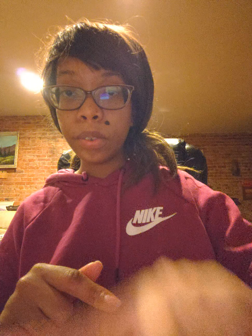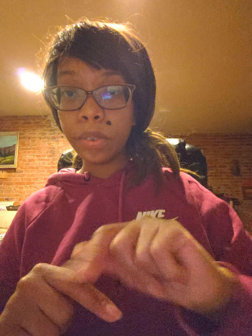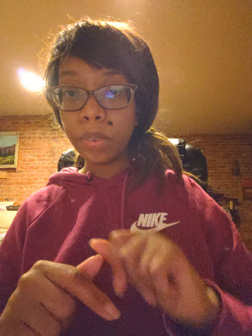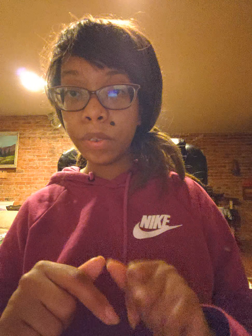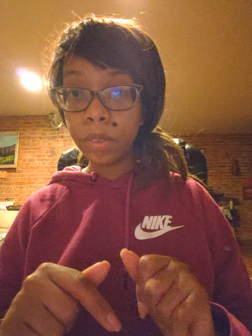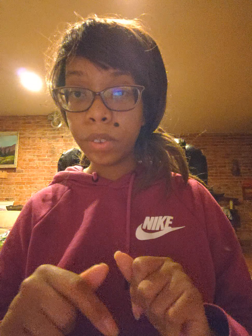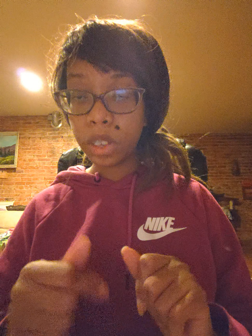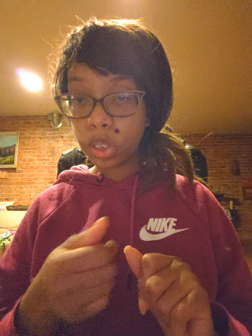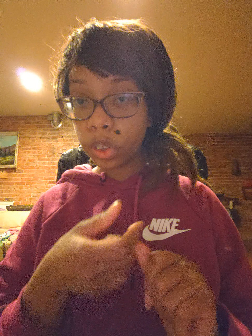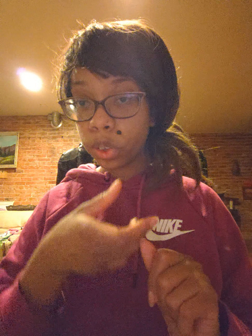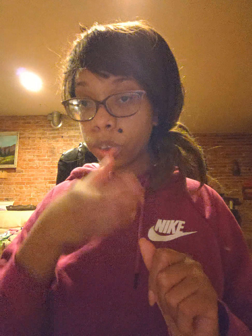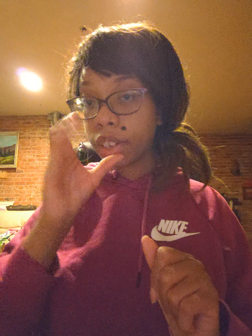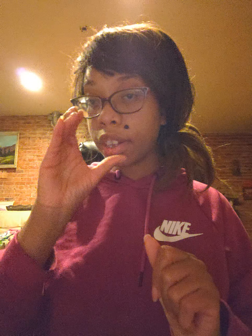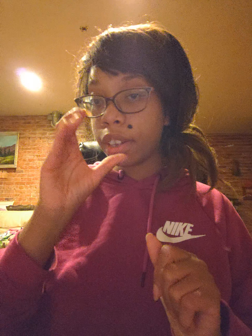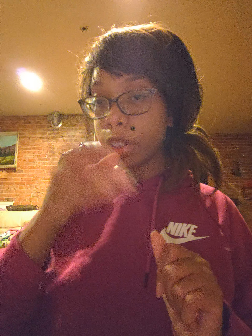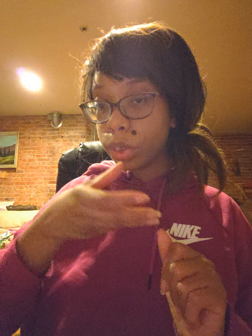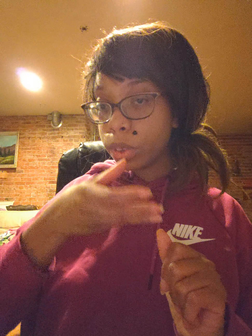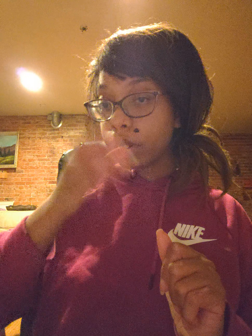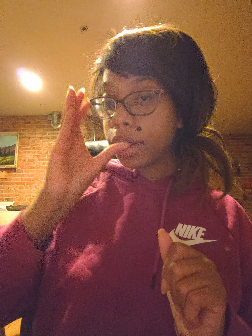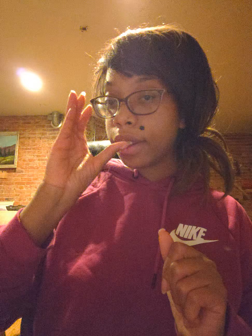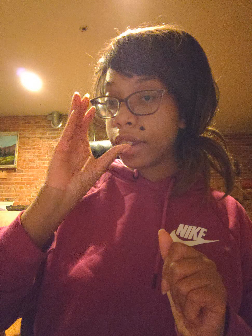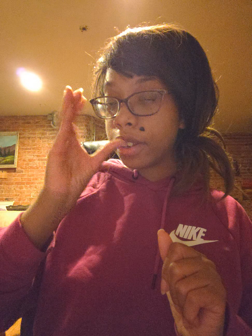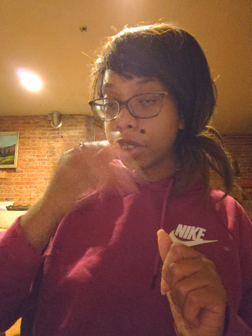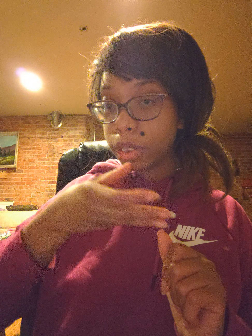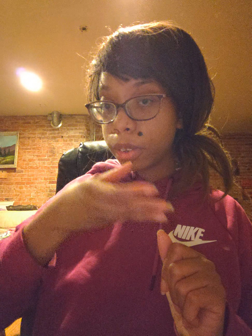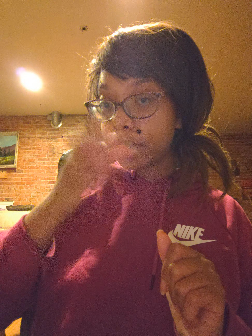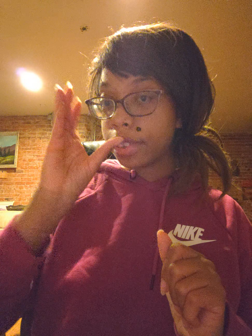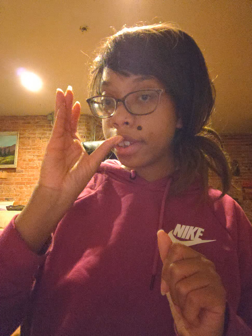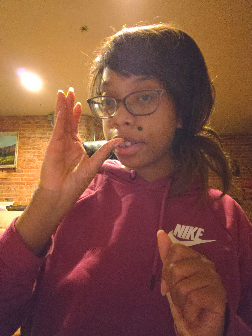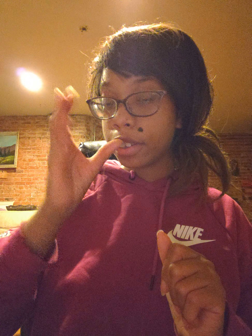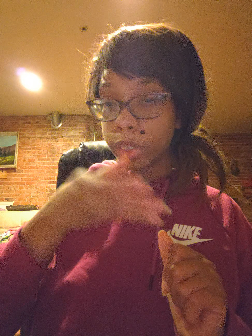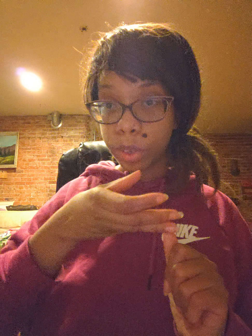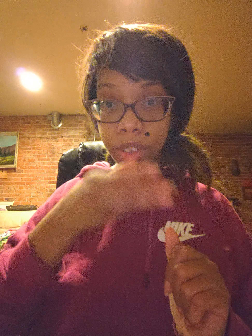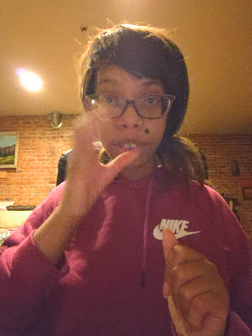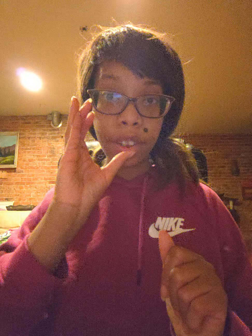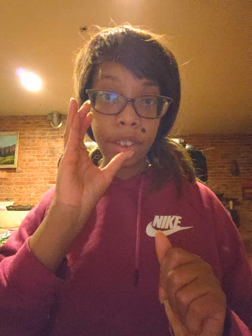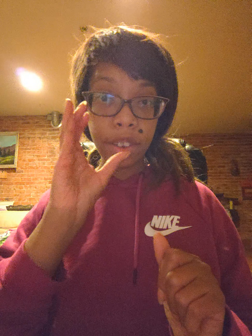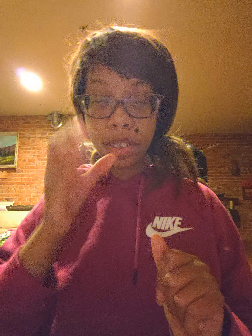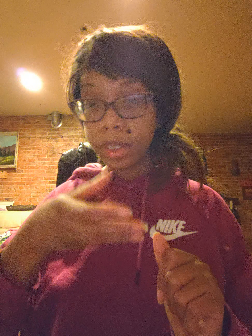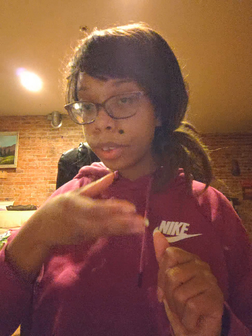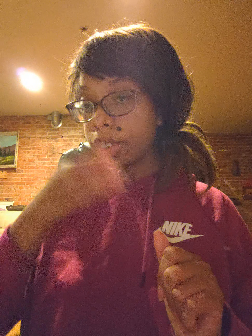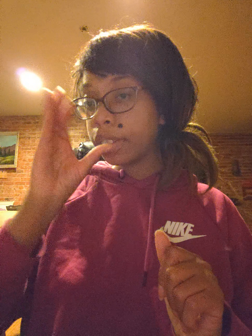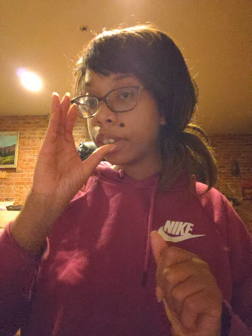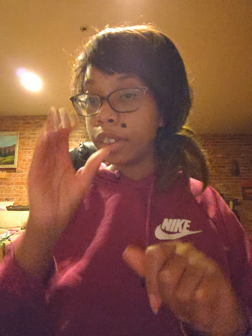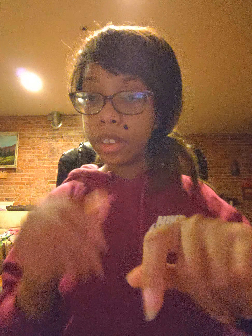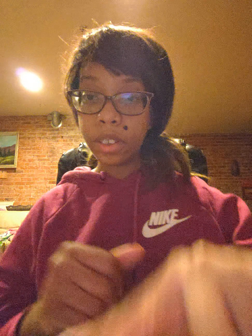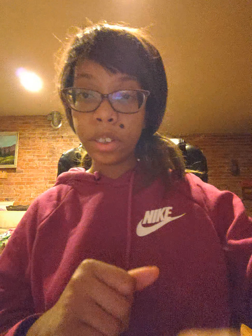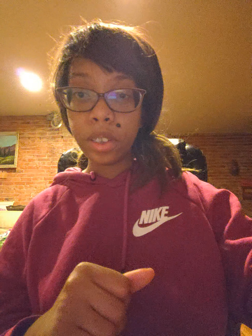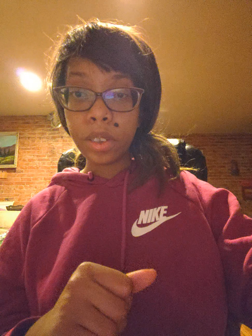drink